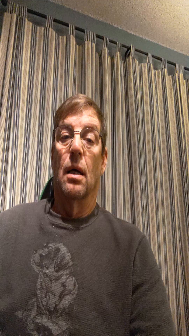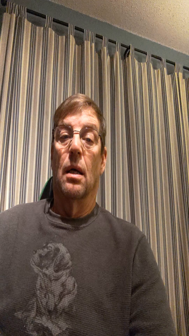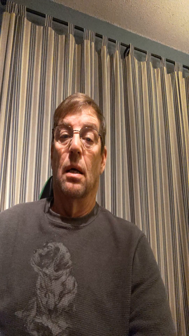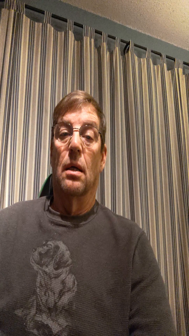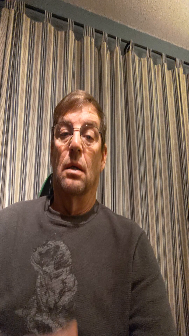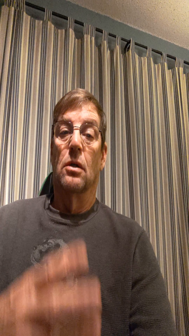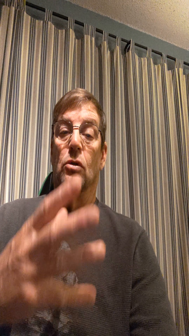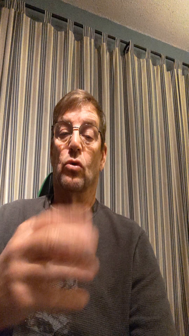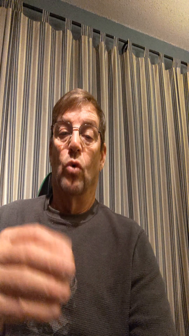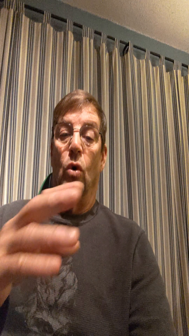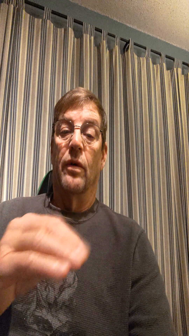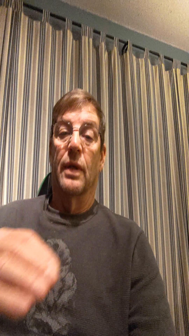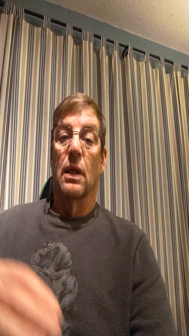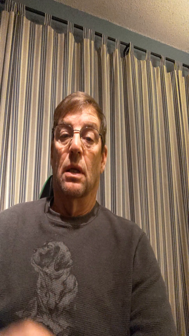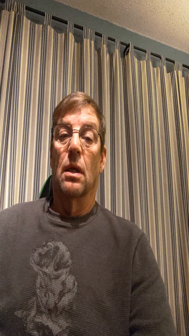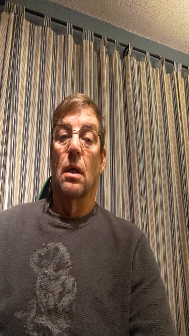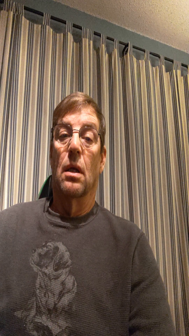story